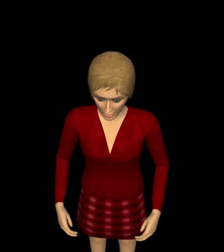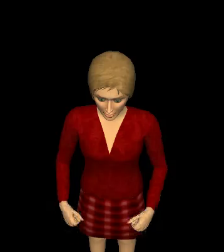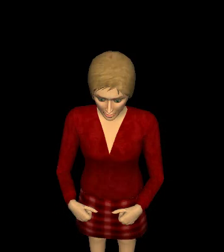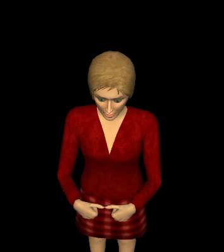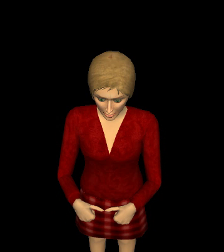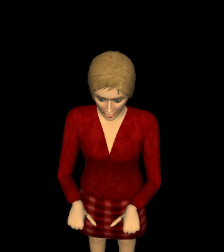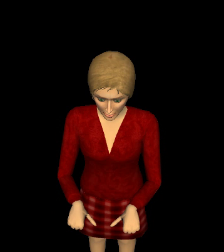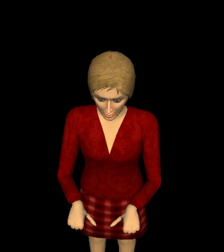يبقى